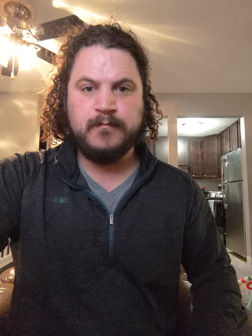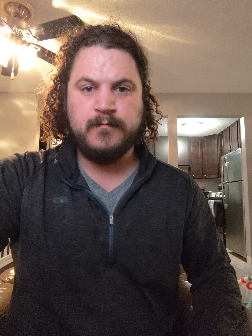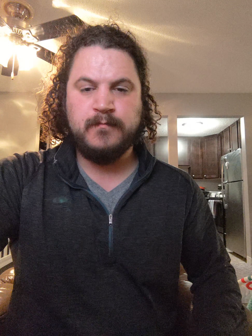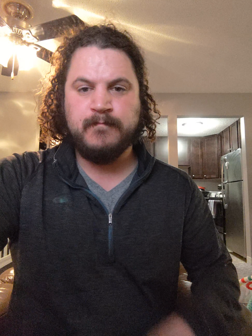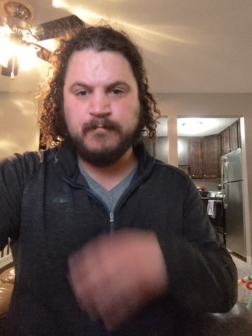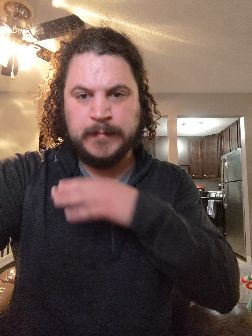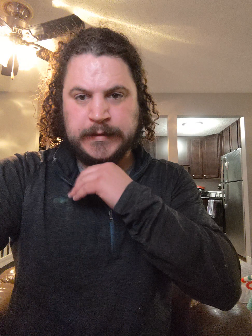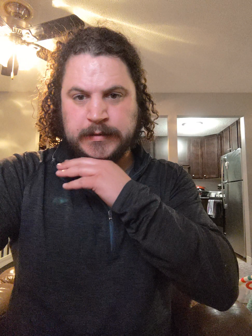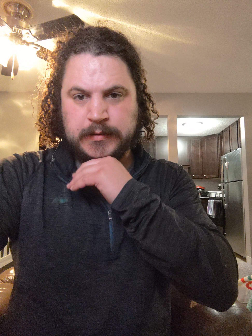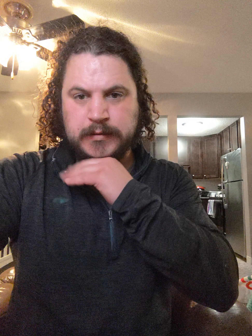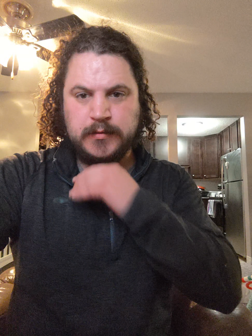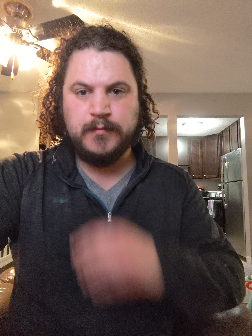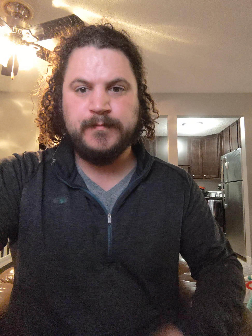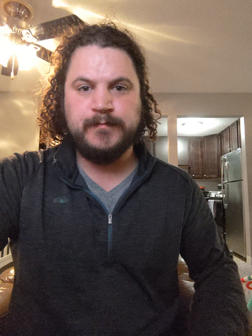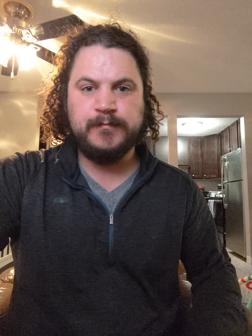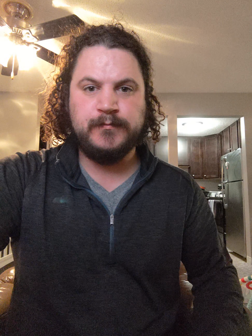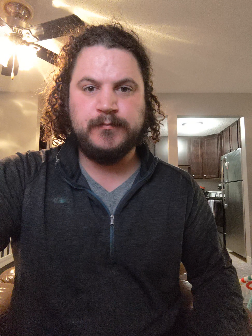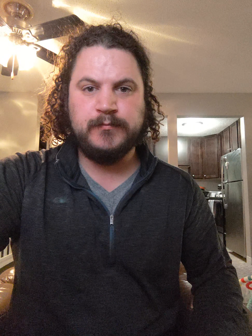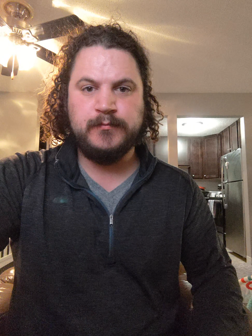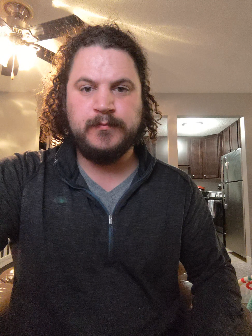pig